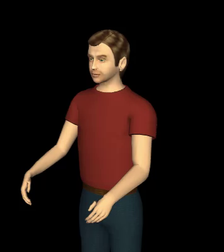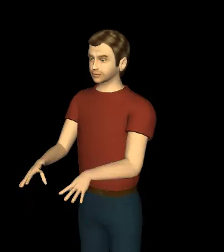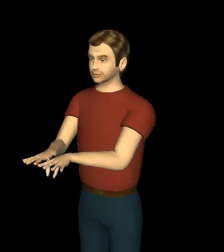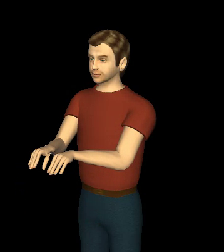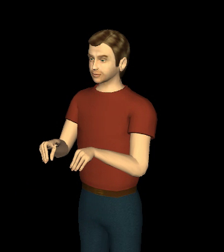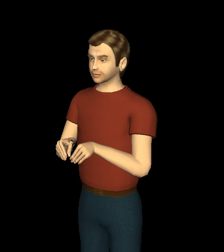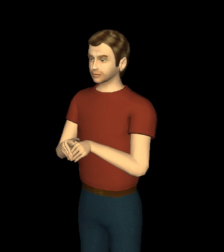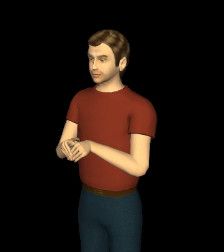عائلة